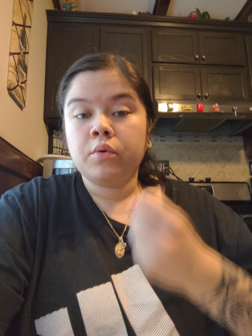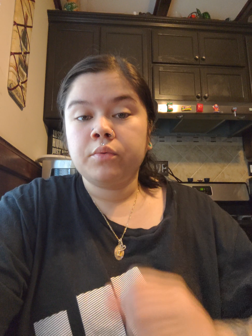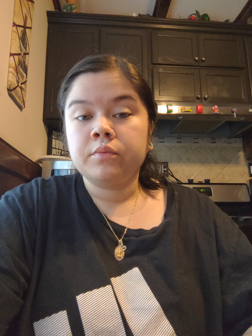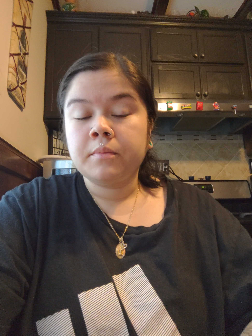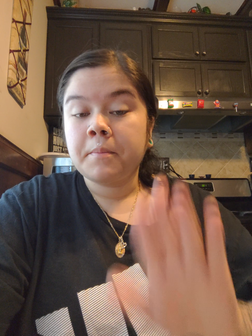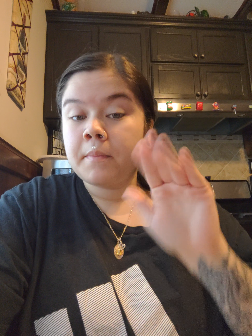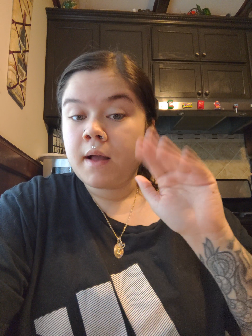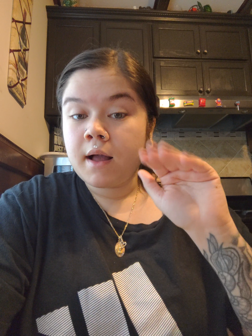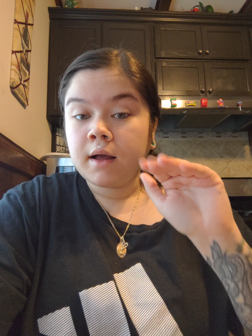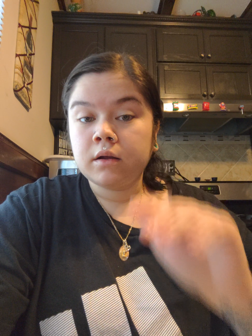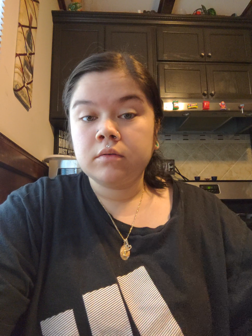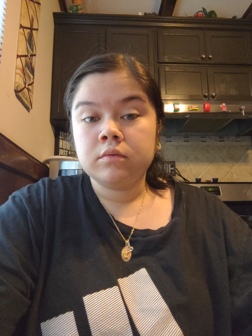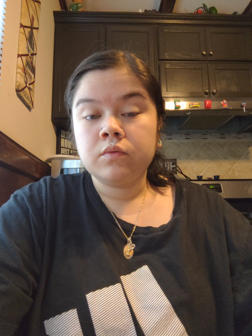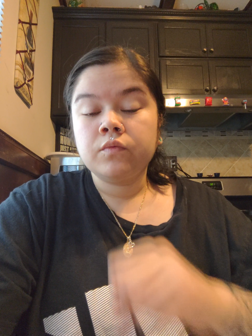bye